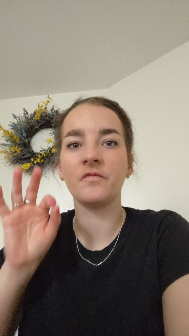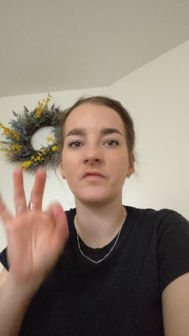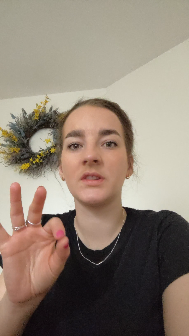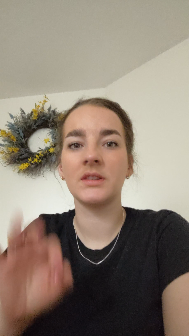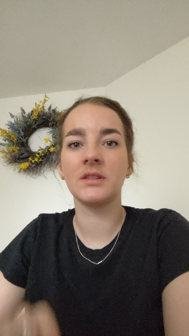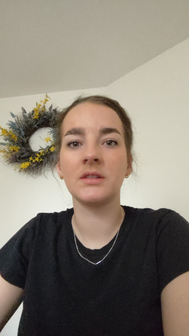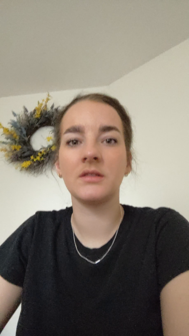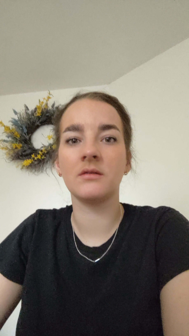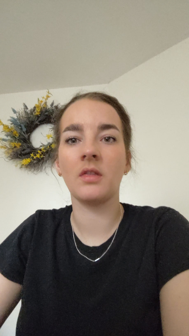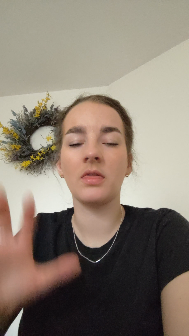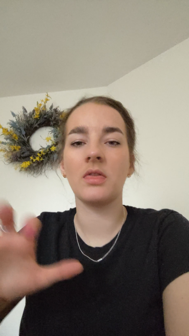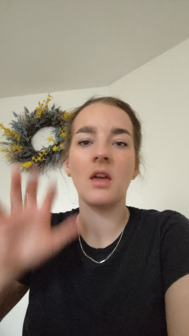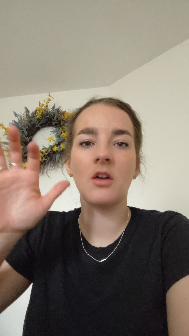ladder